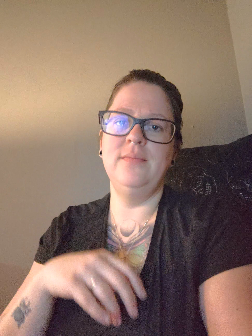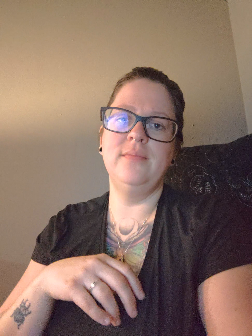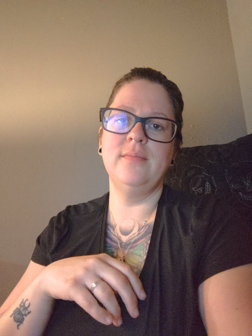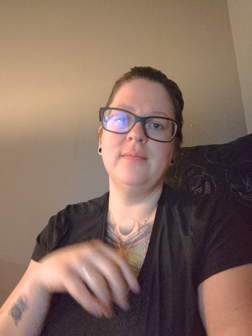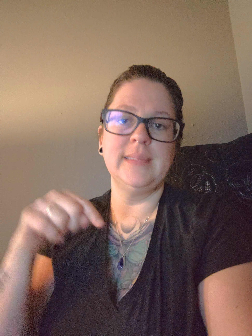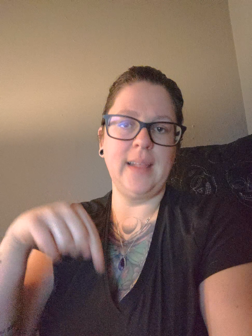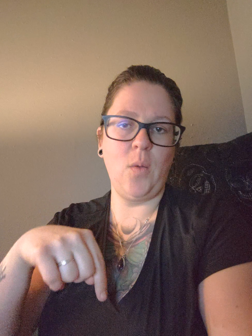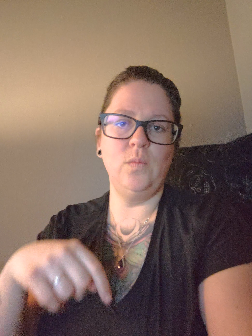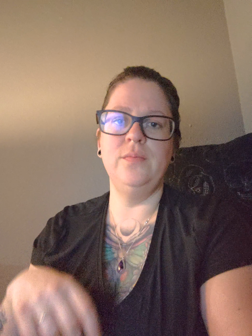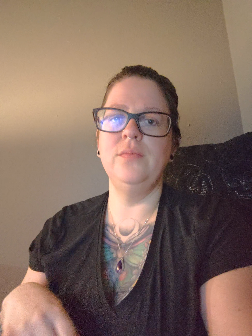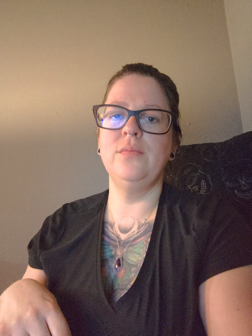down